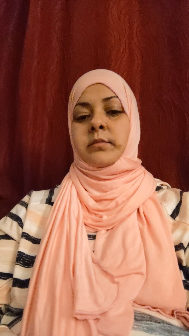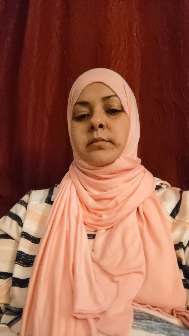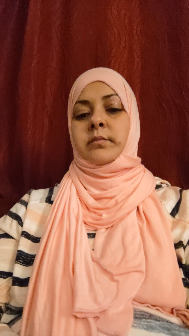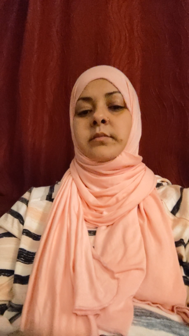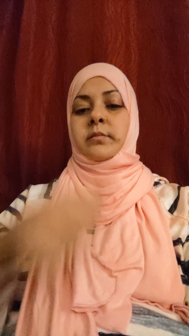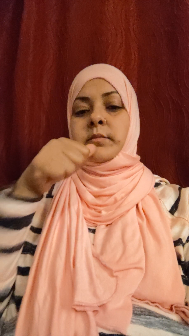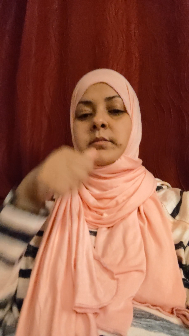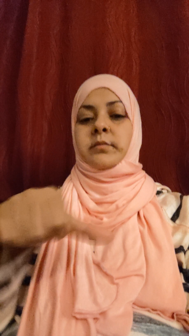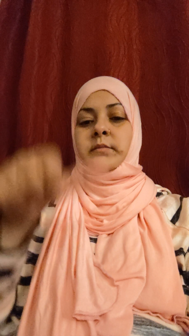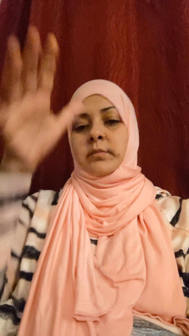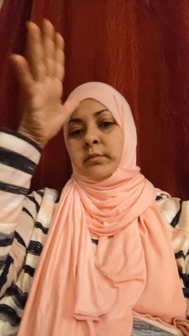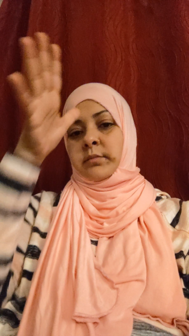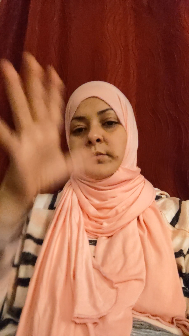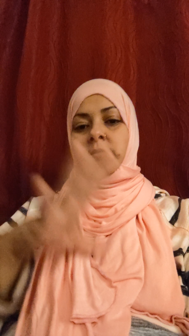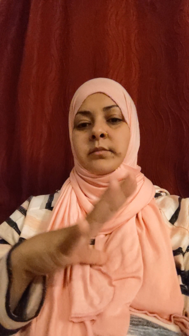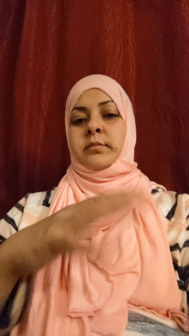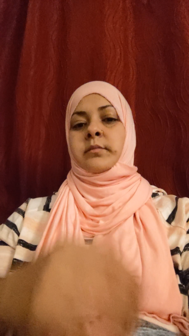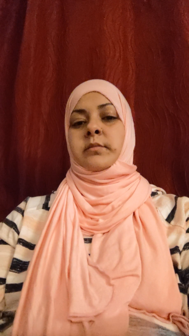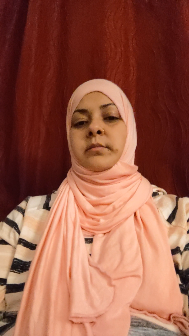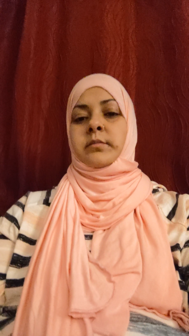mailman